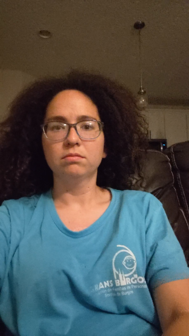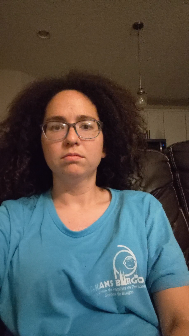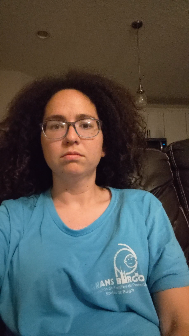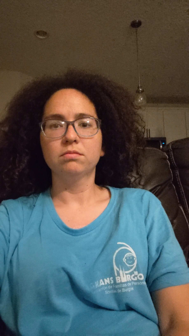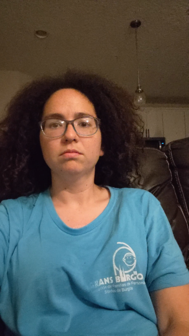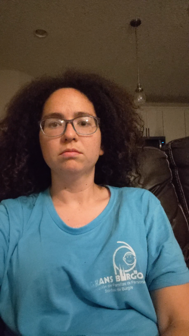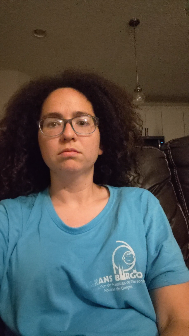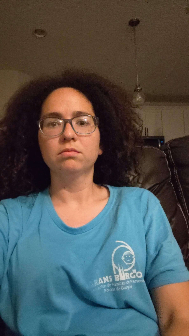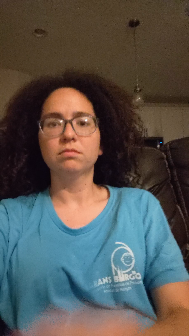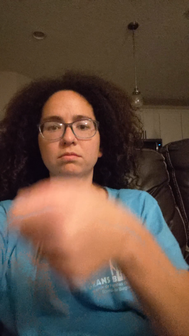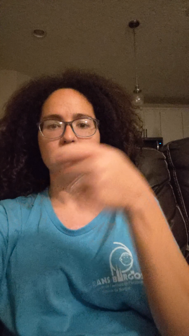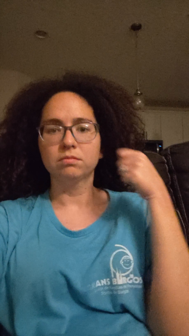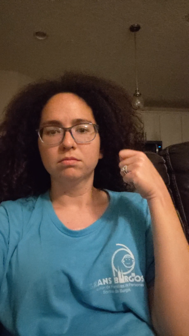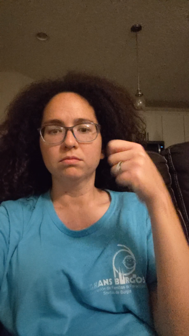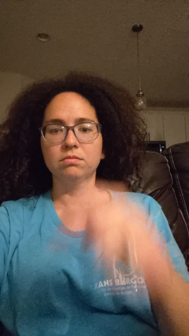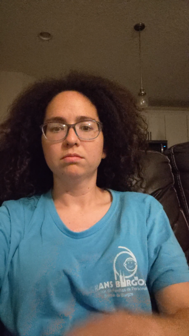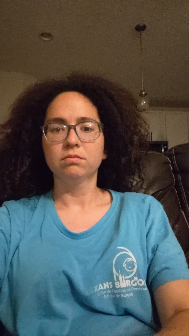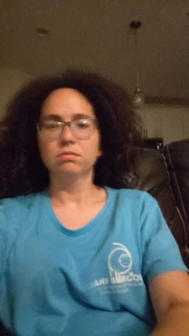pull